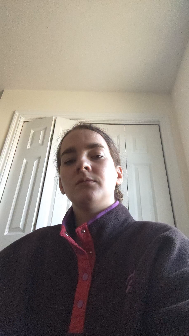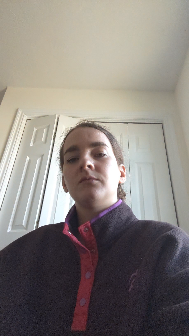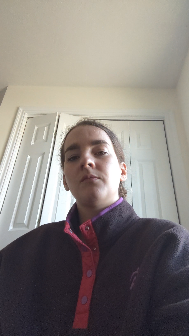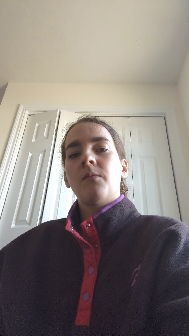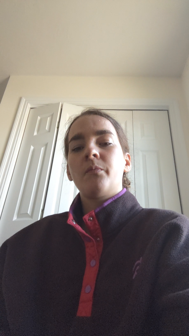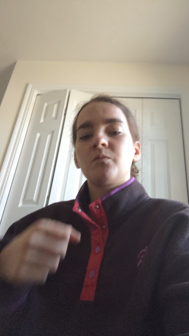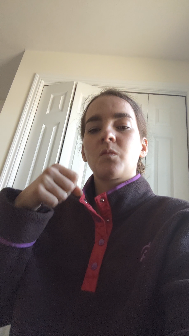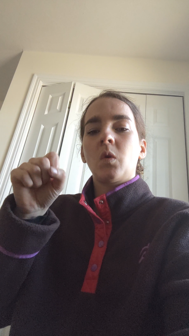motorcycle